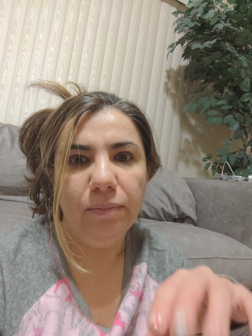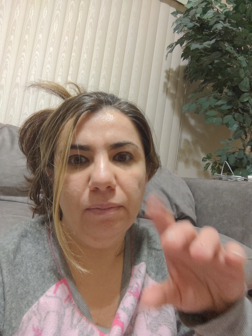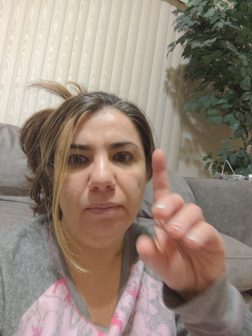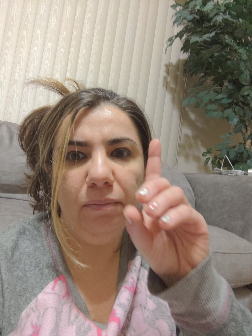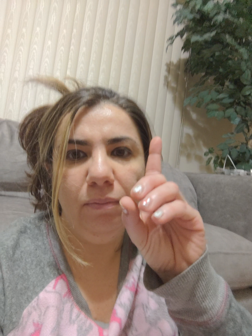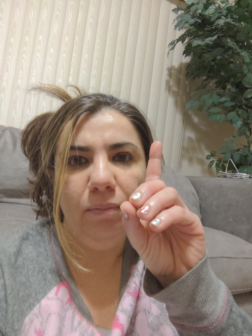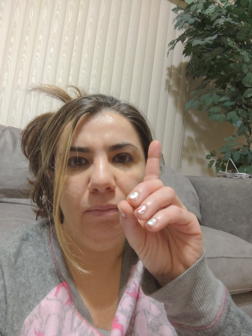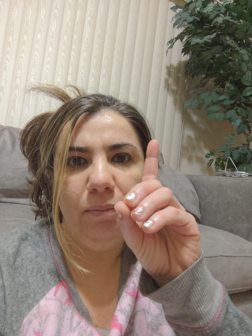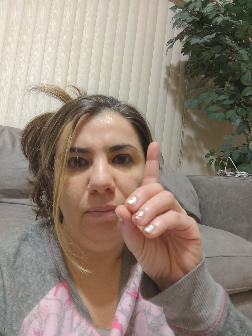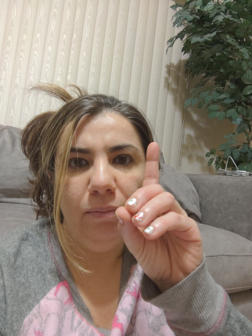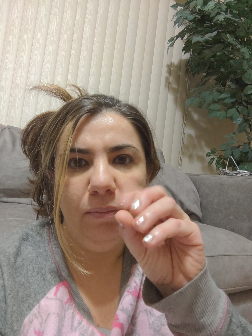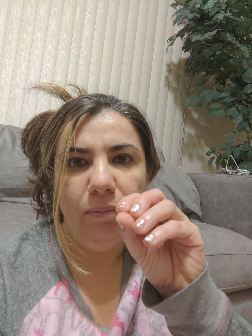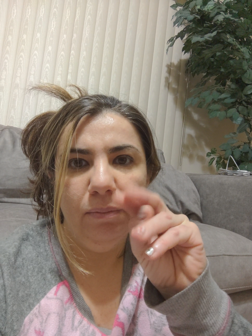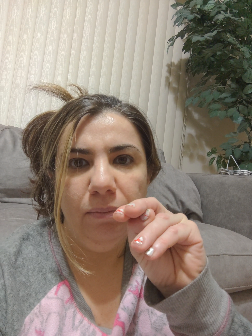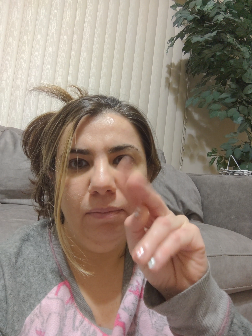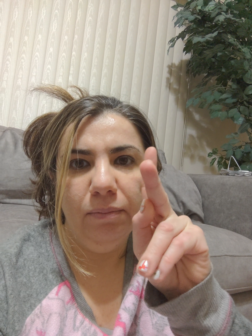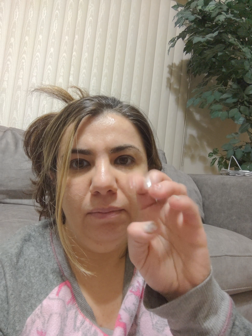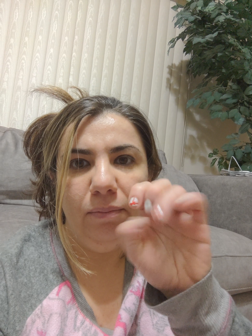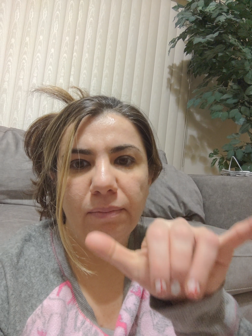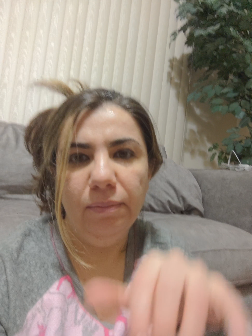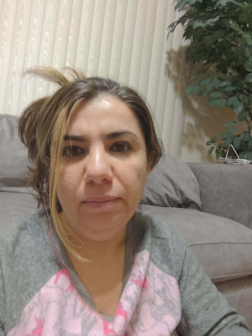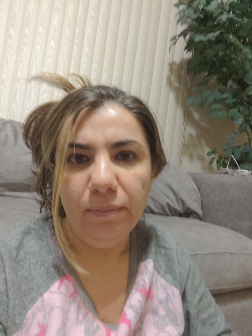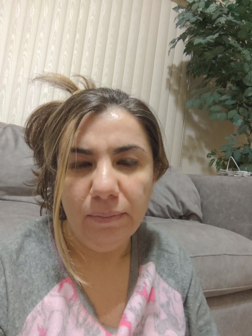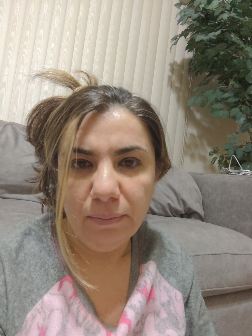donkey